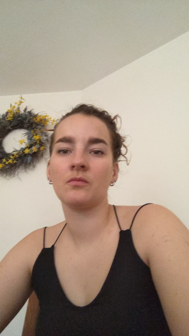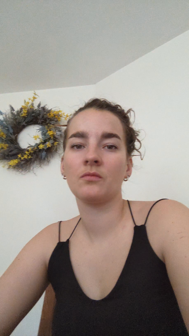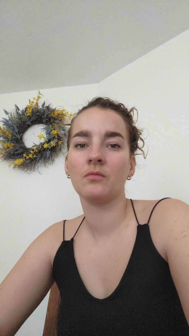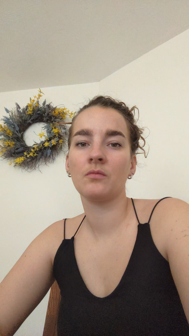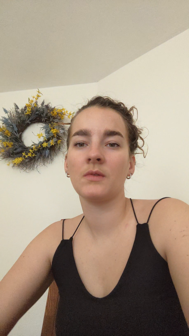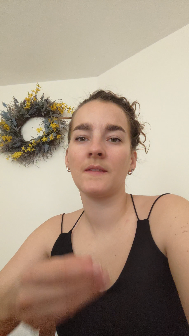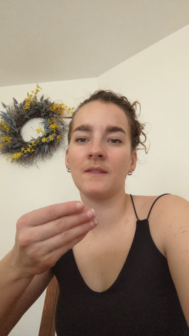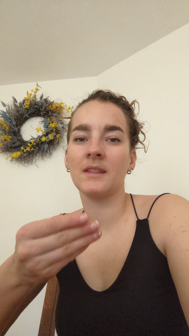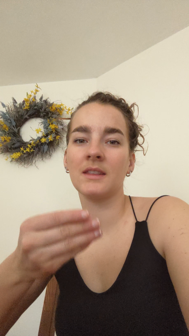feed